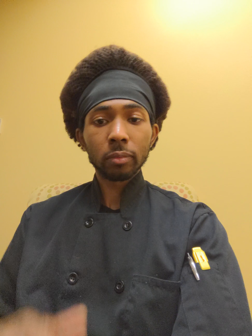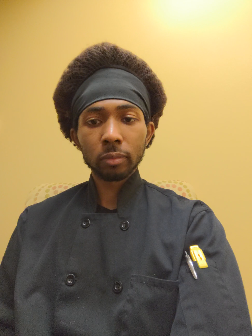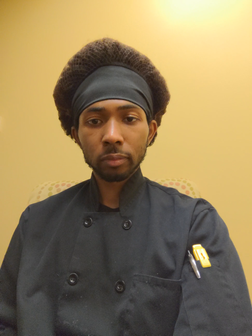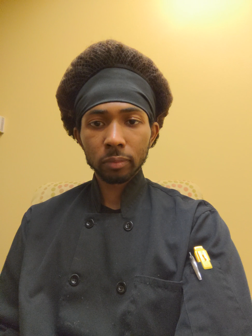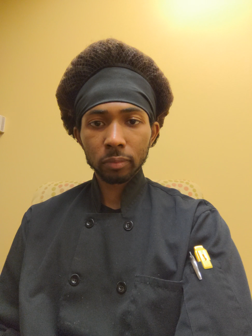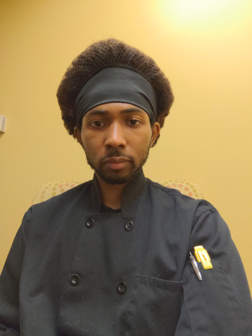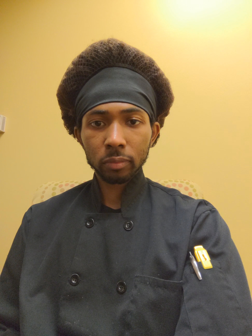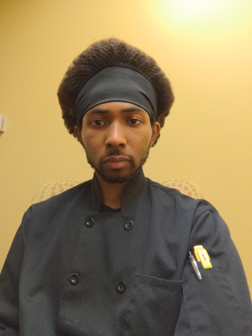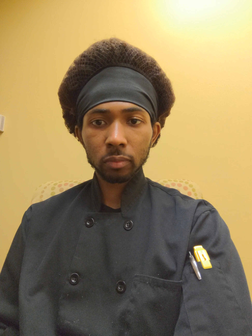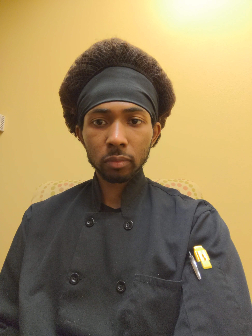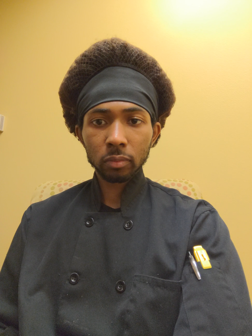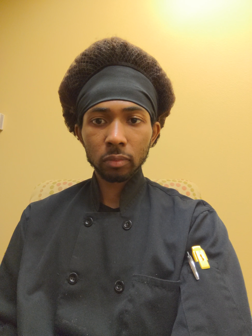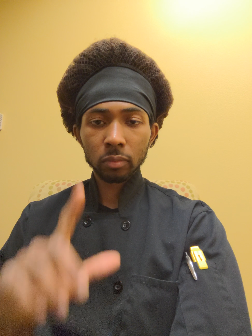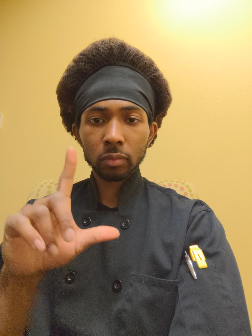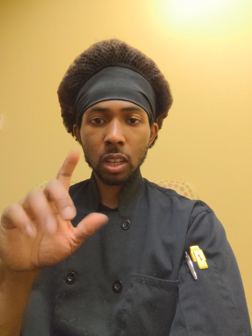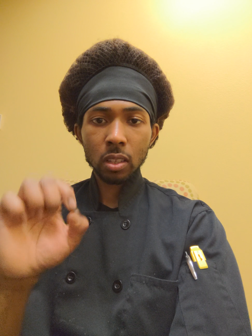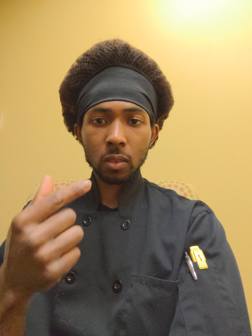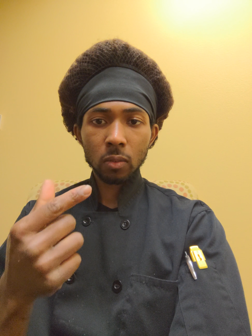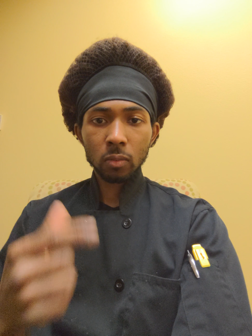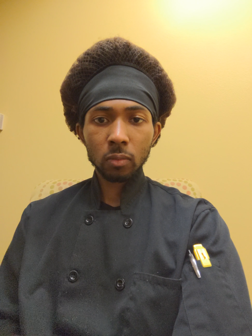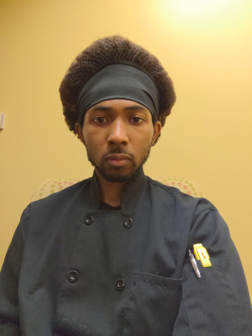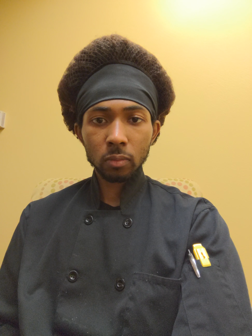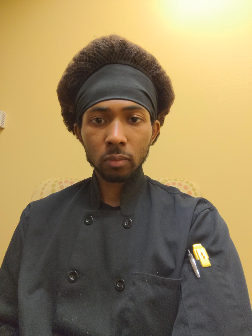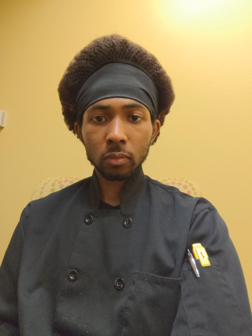leg